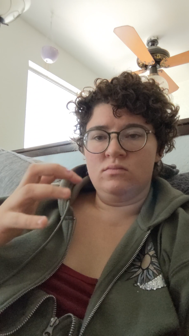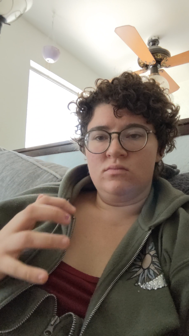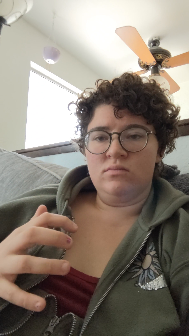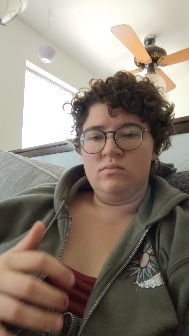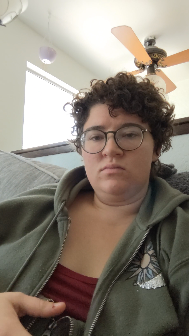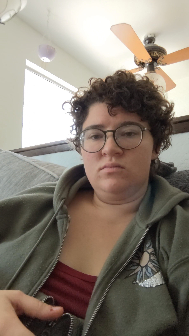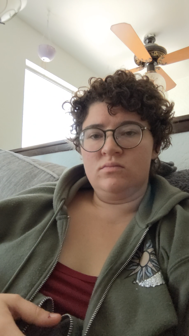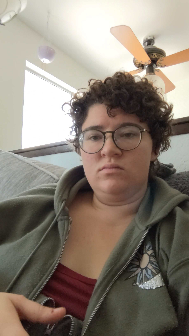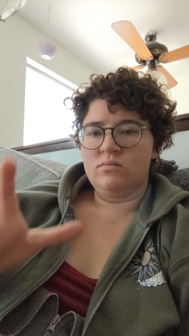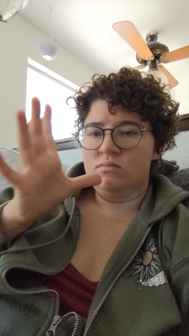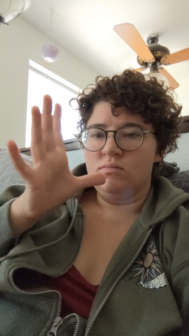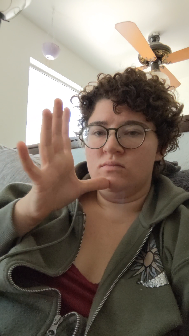mommy